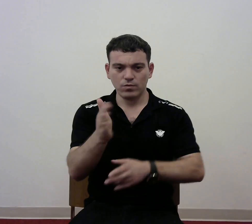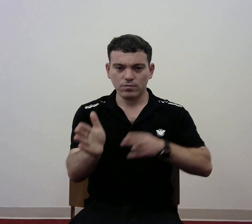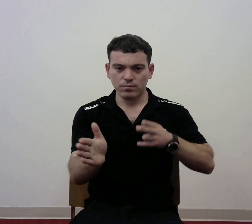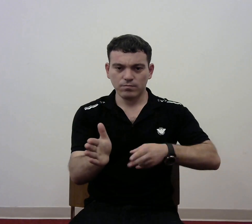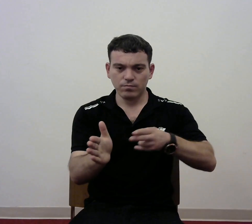qatar